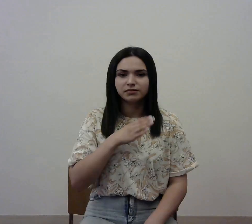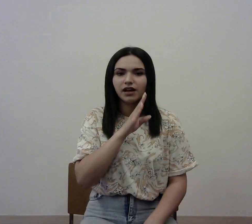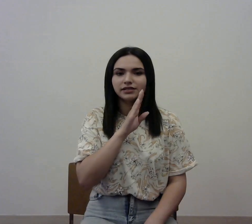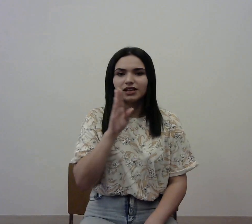ana